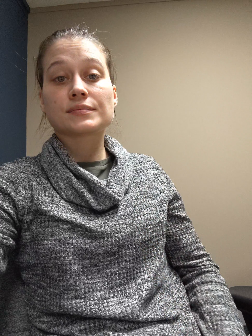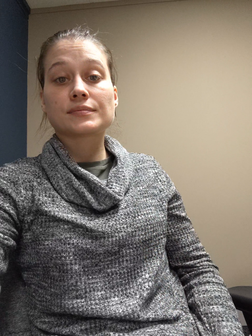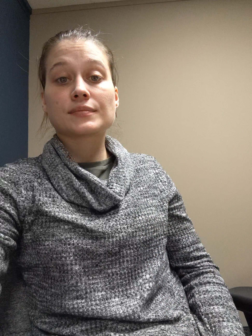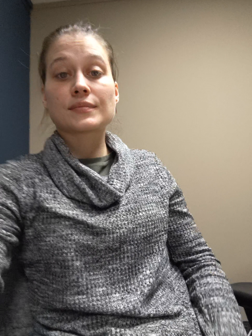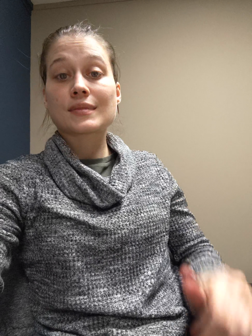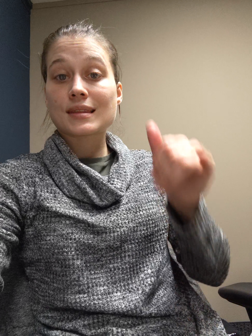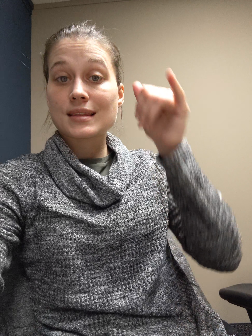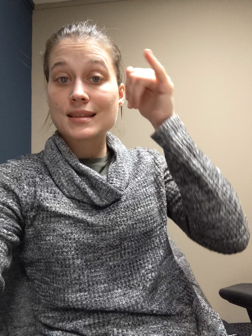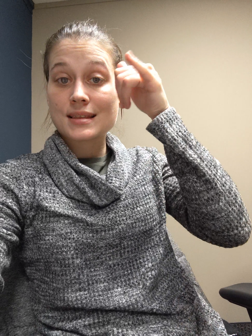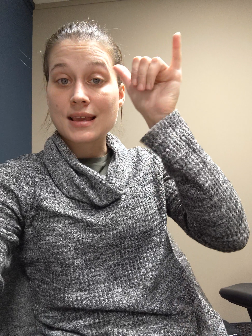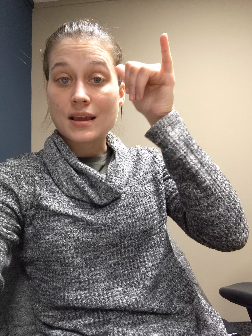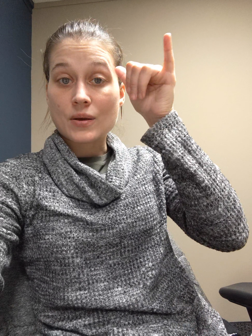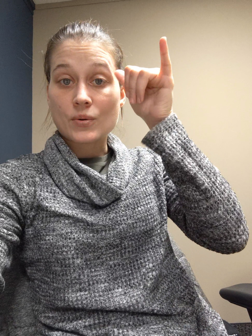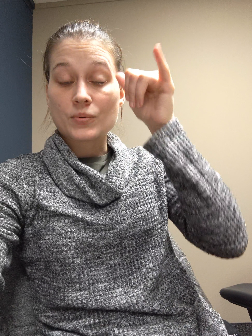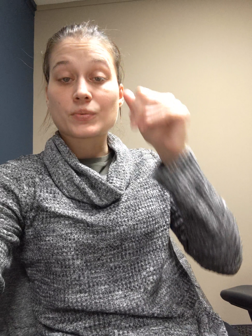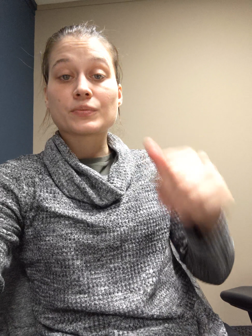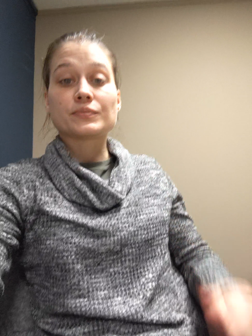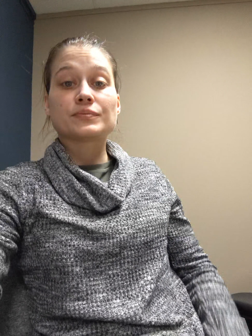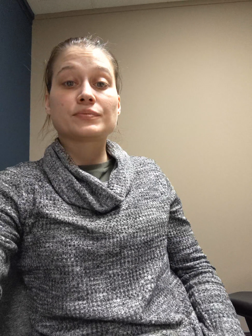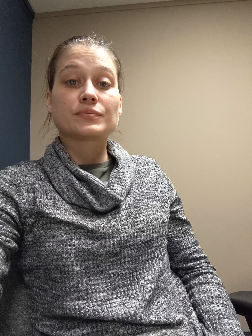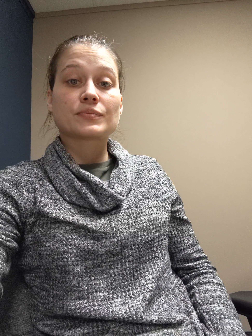cow